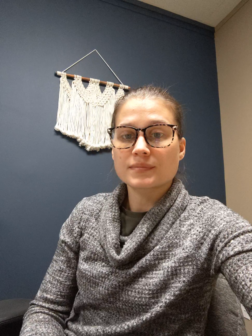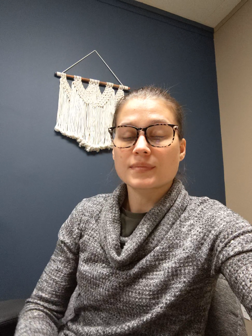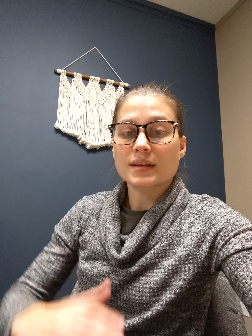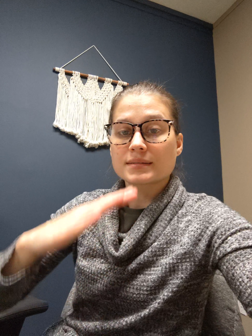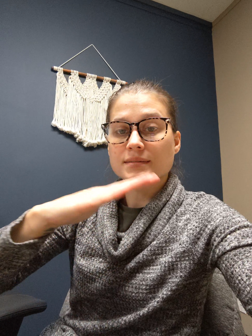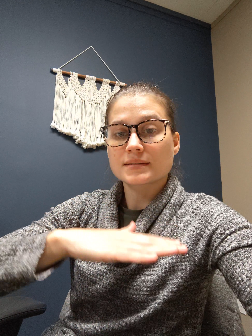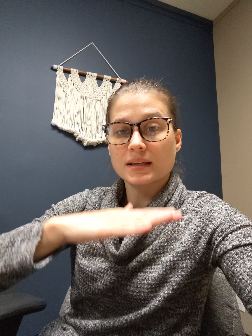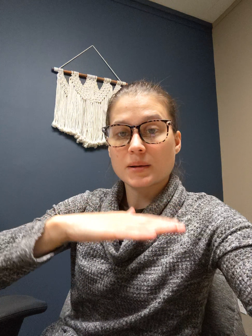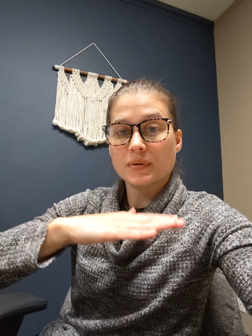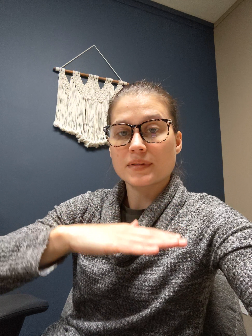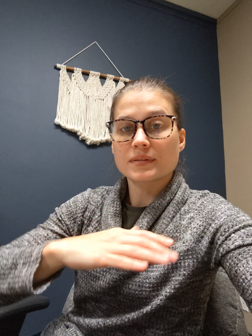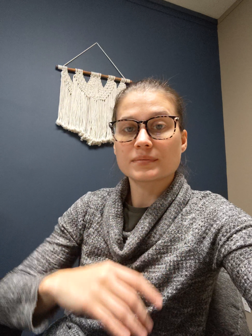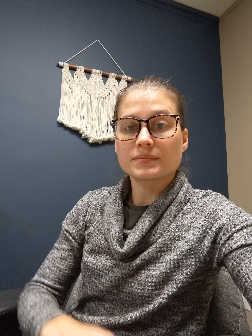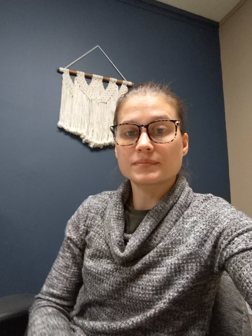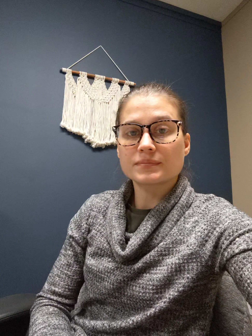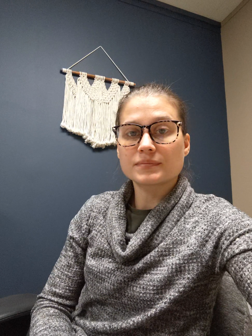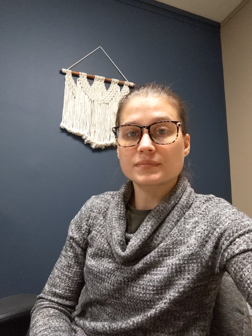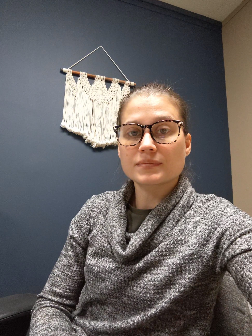table